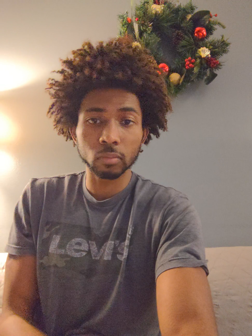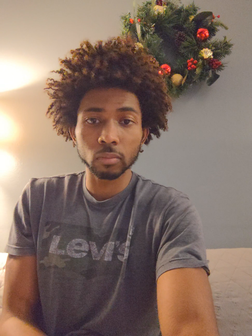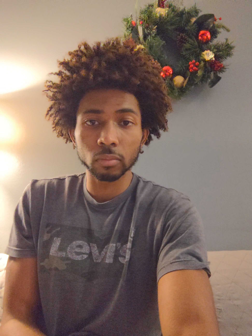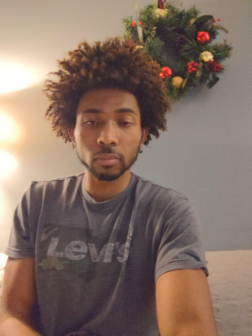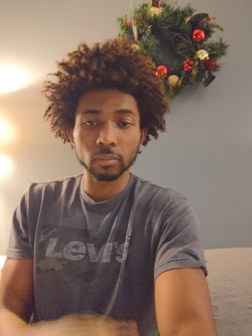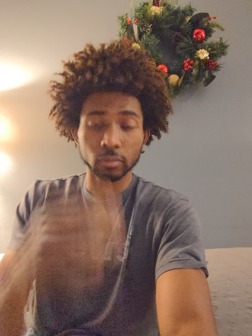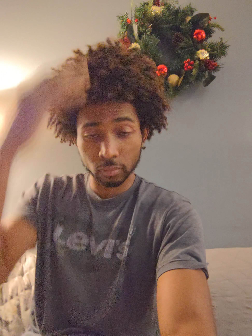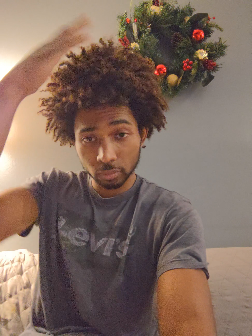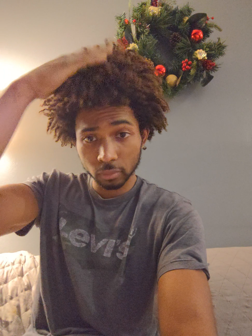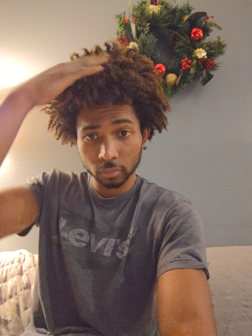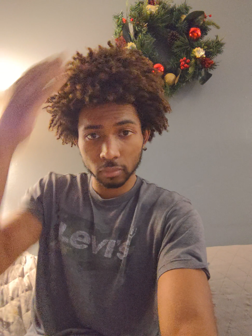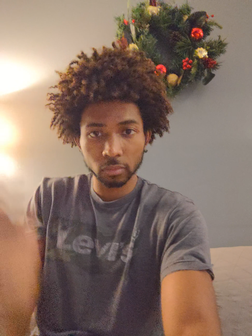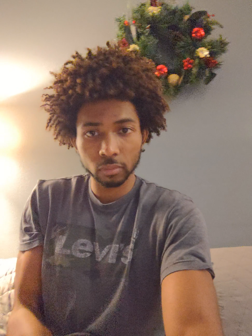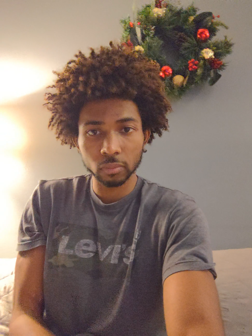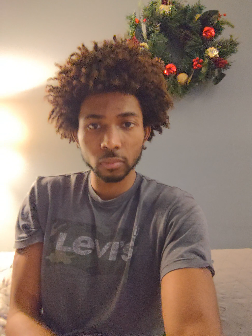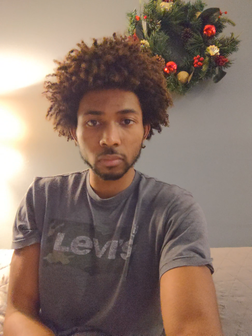hat